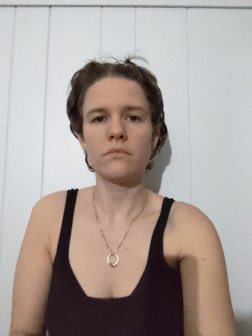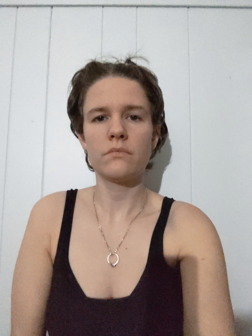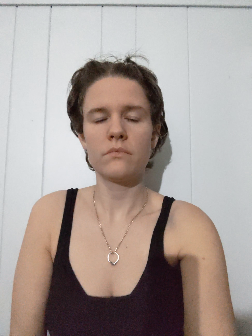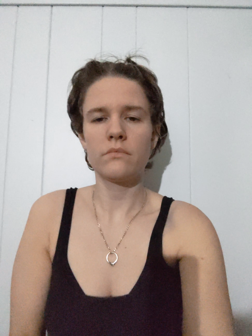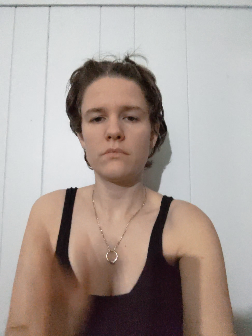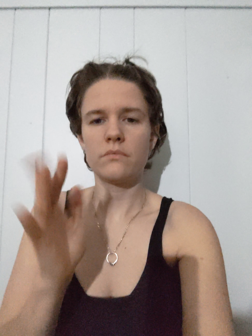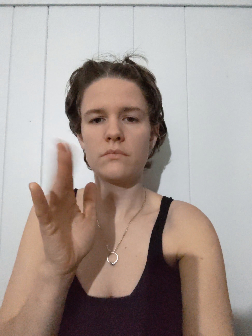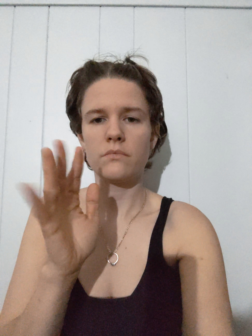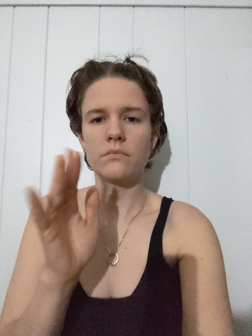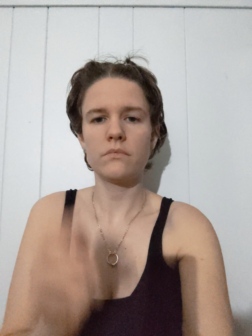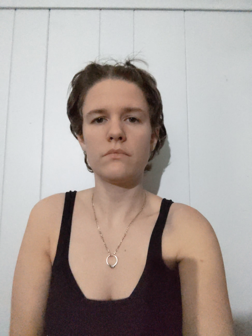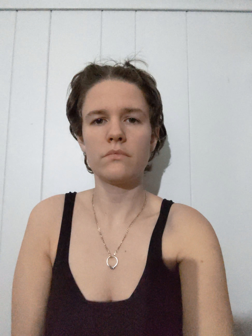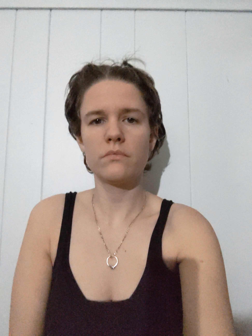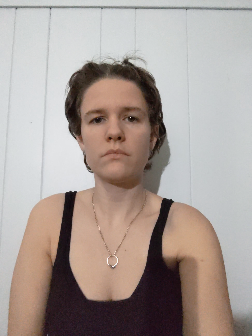finger